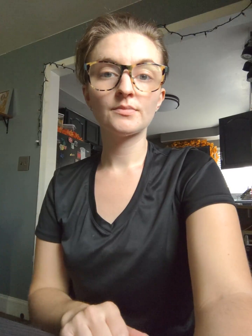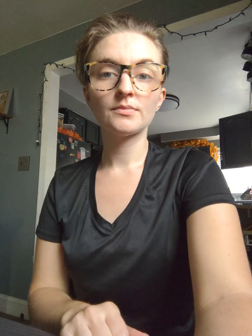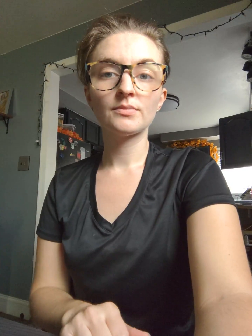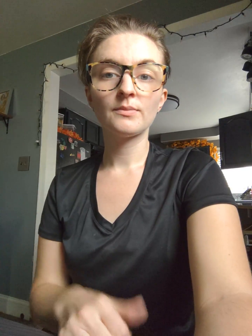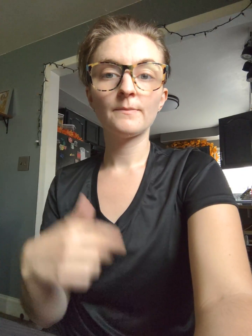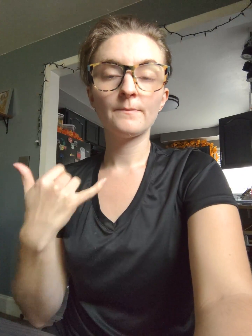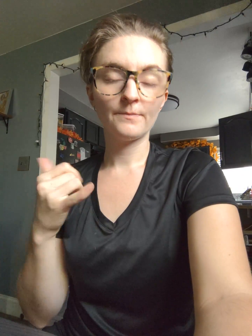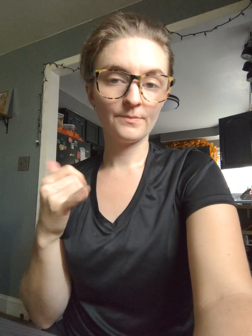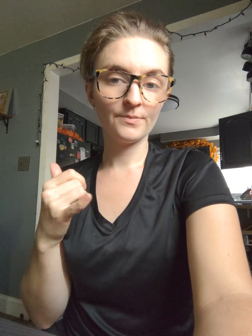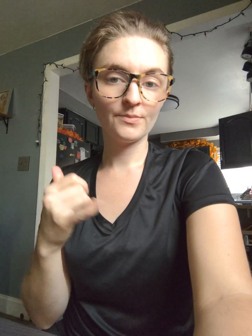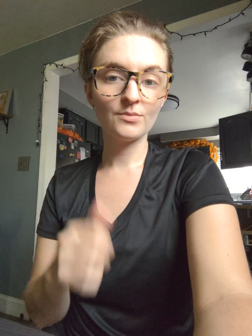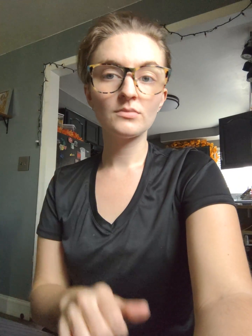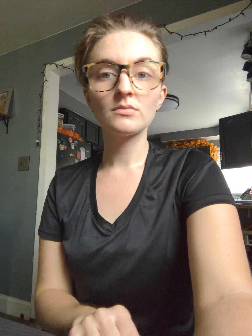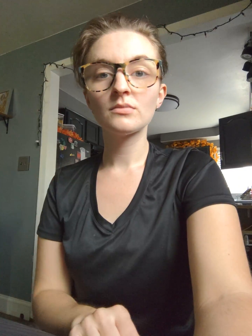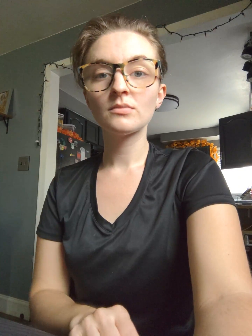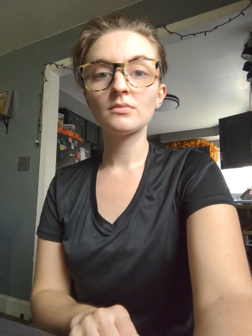party